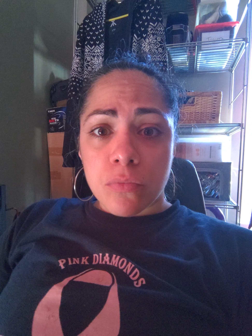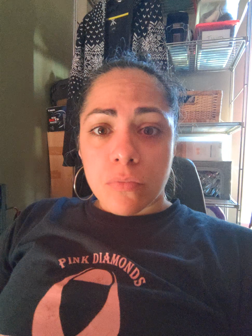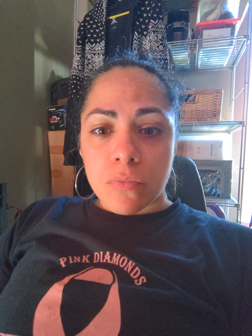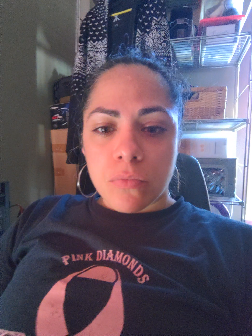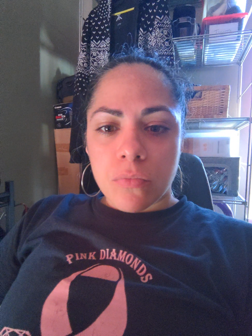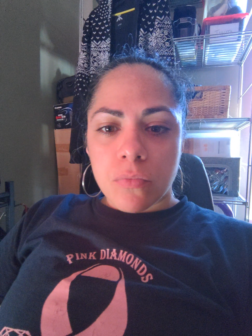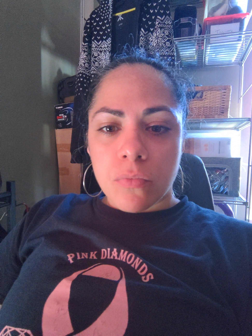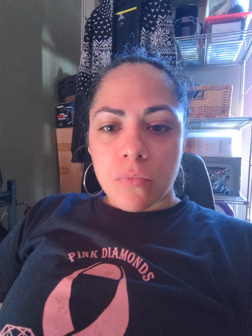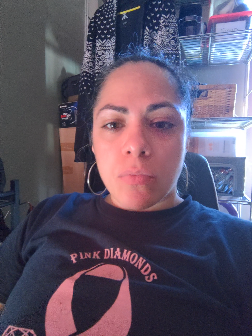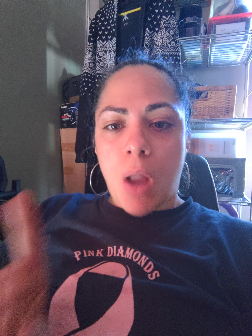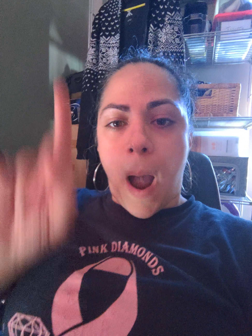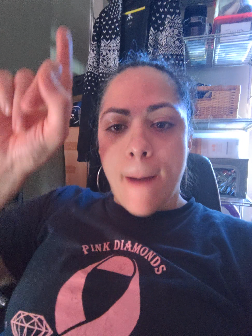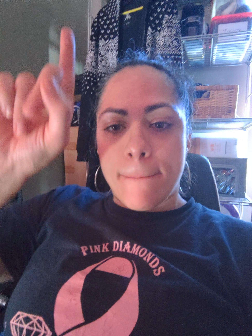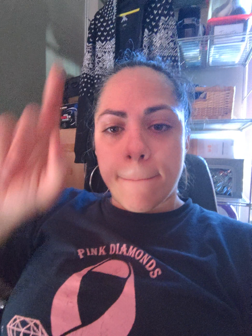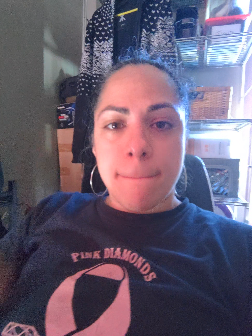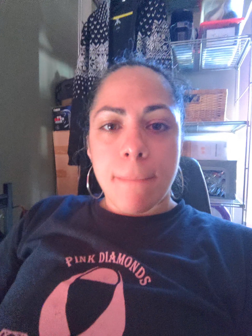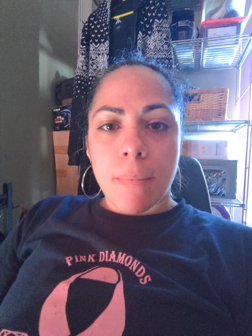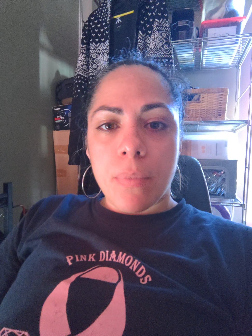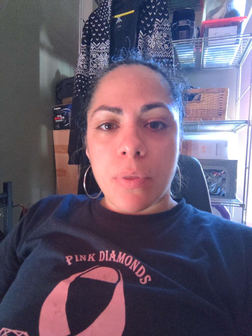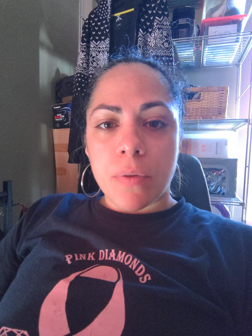up